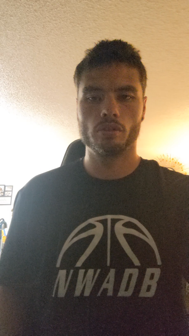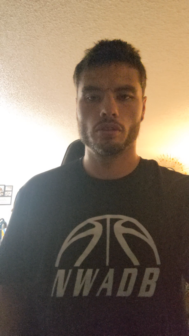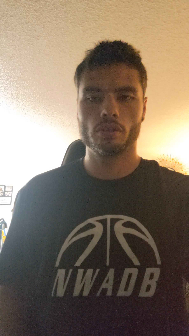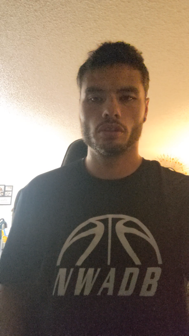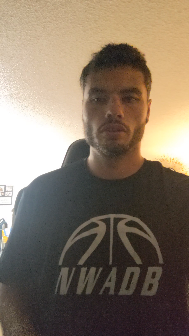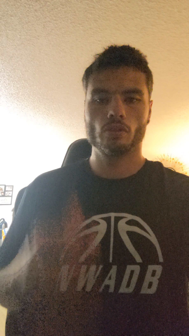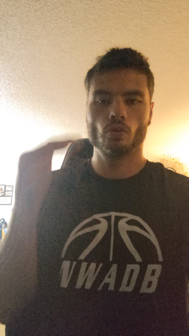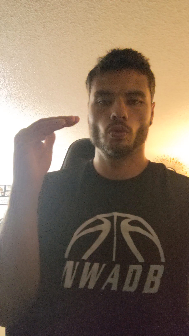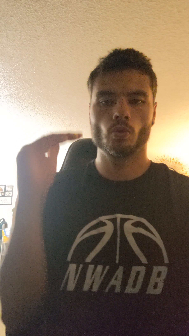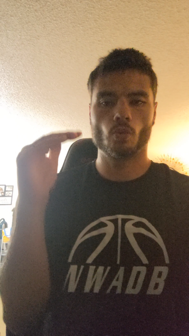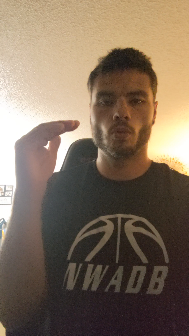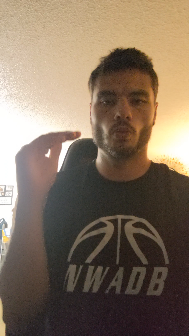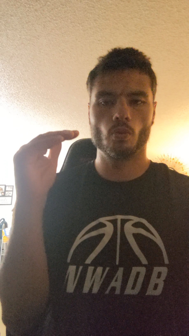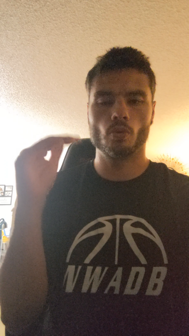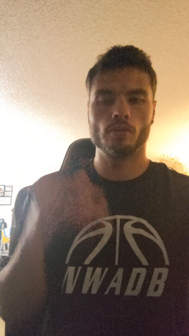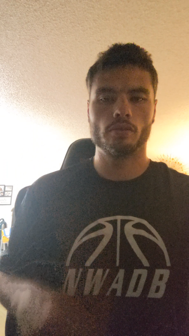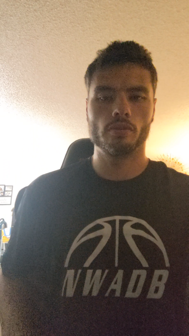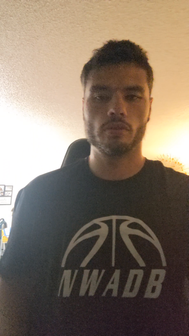short